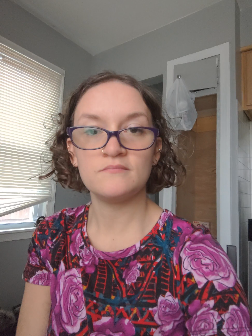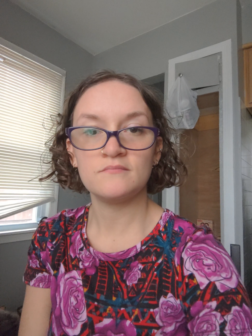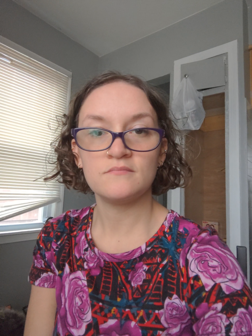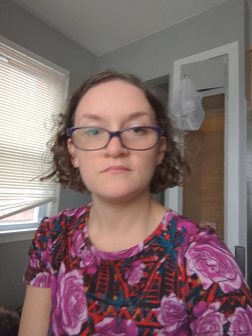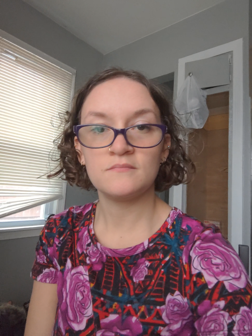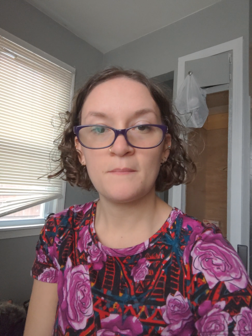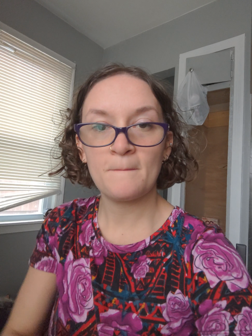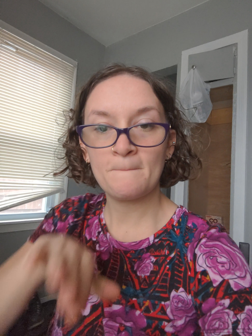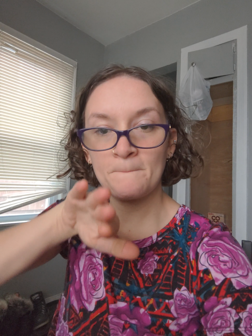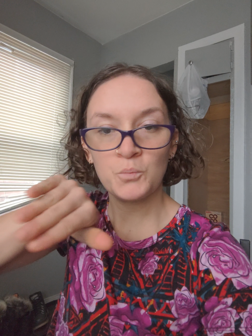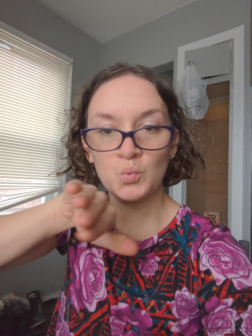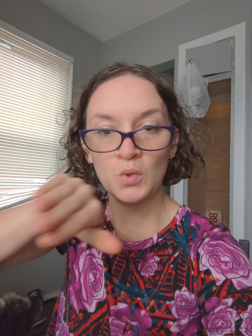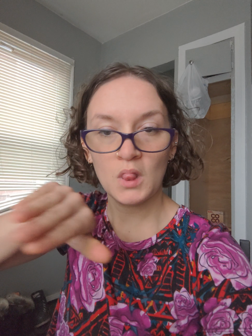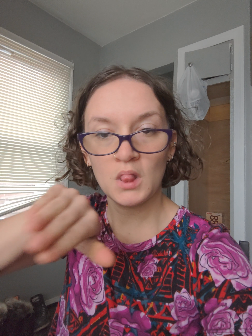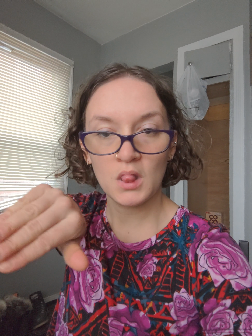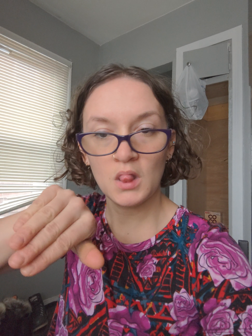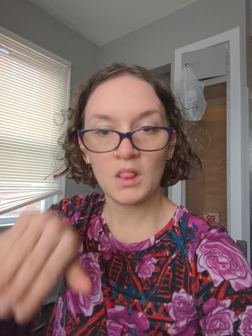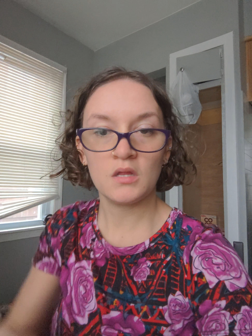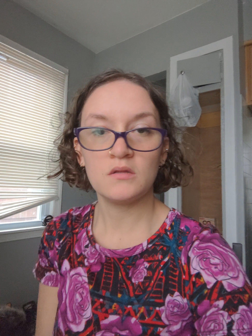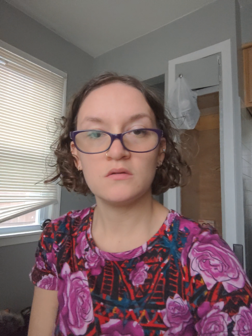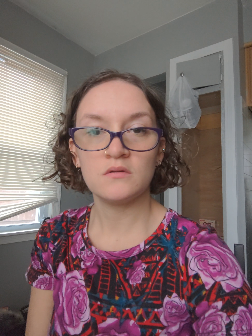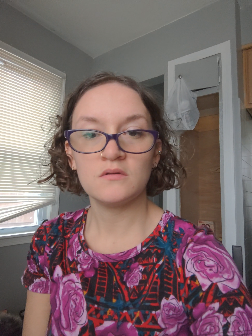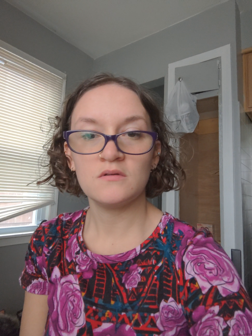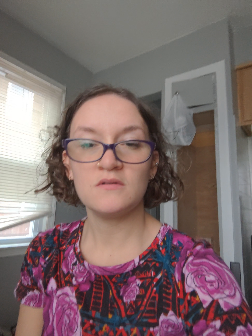pool